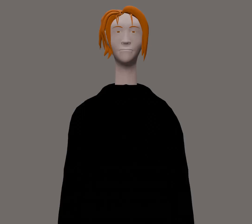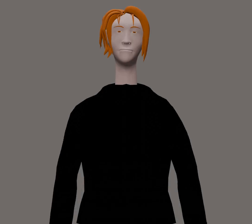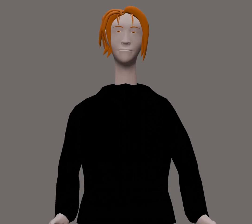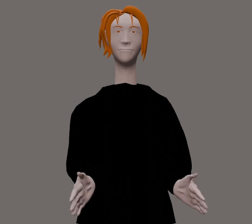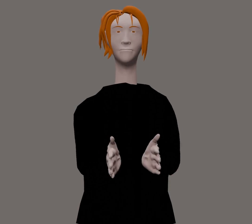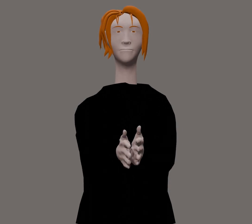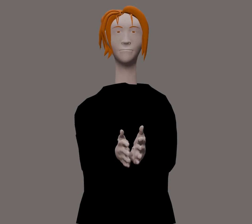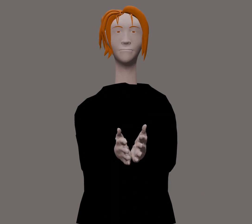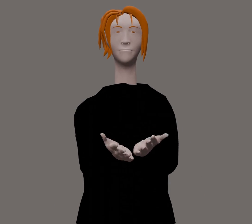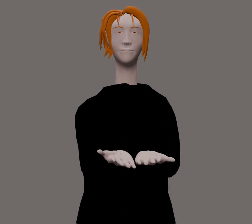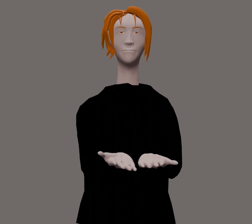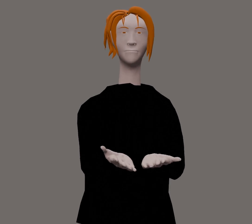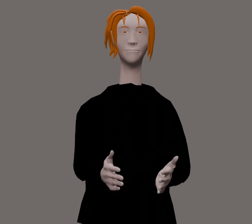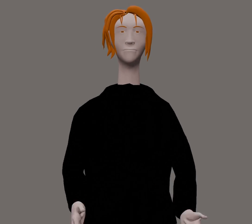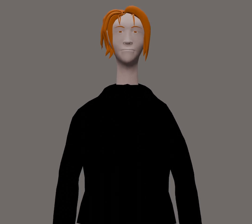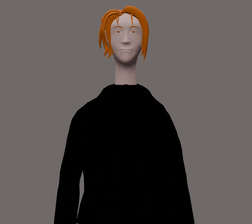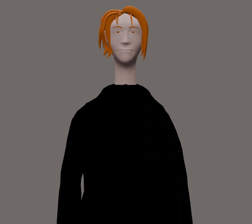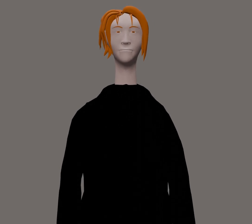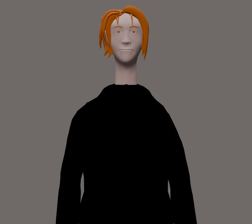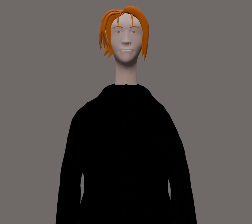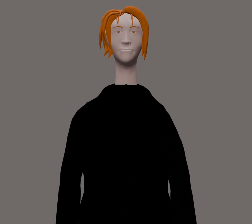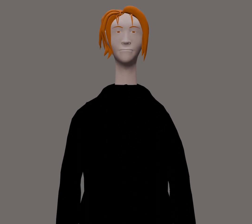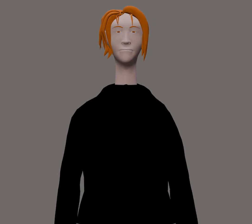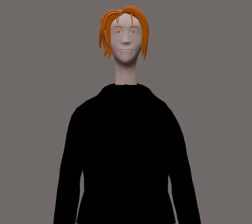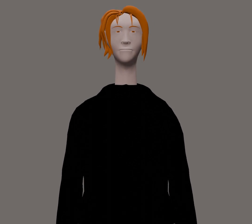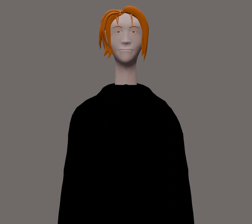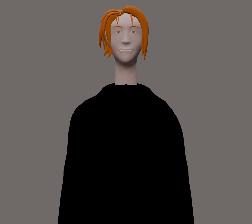Book